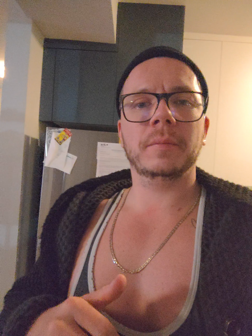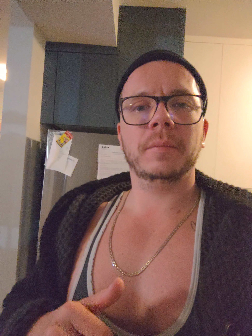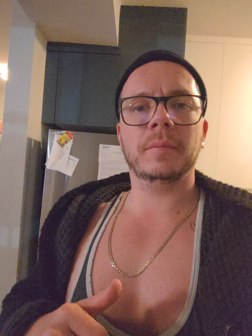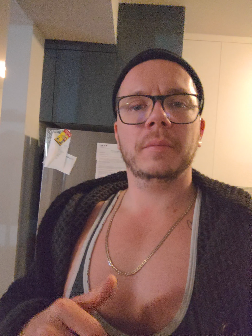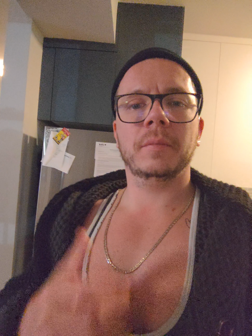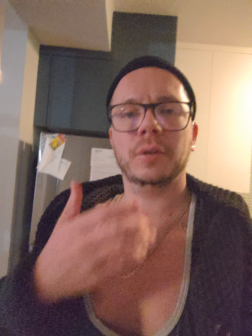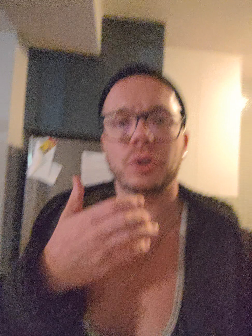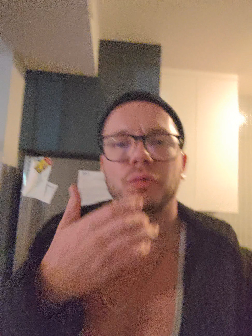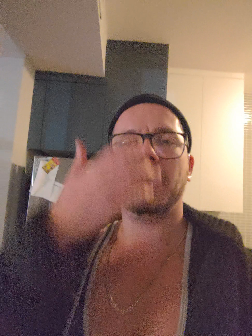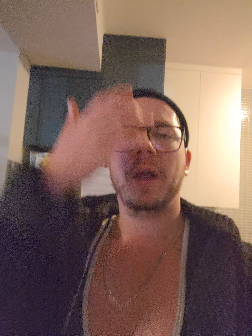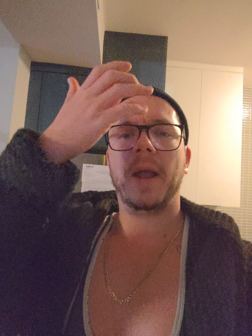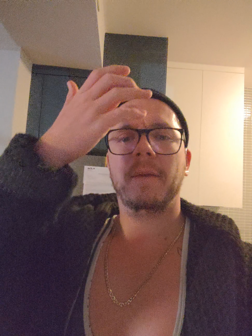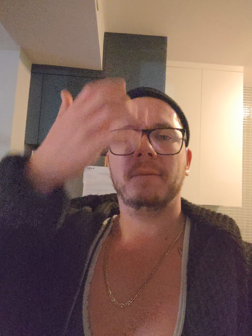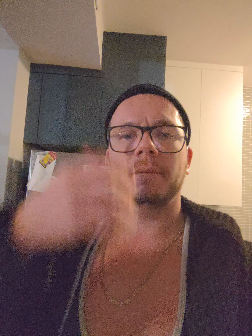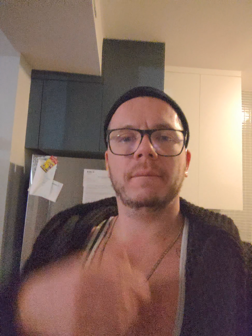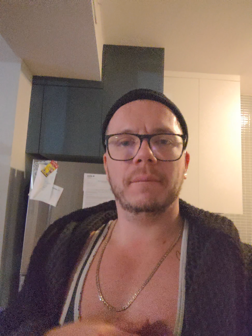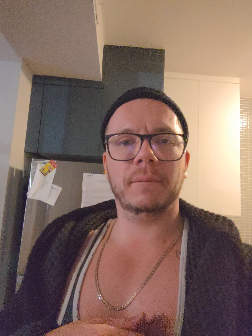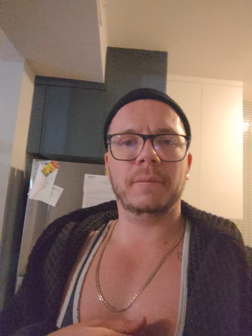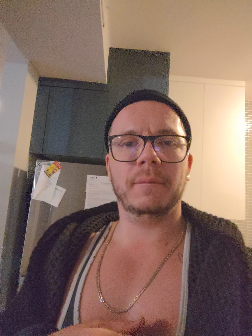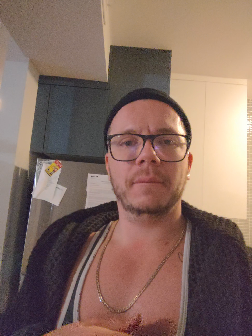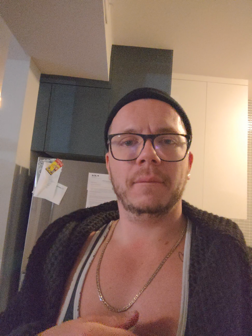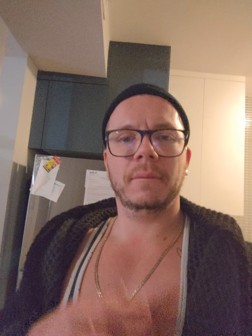giraffe